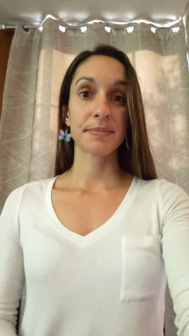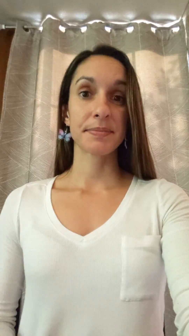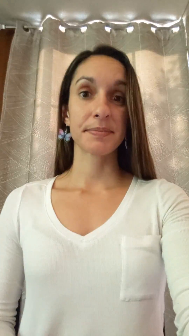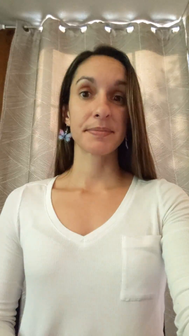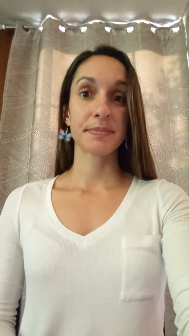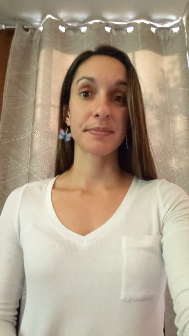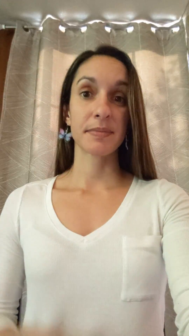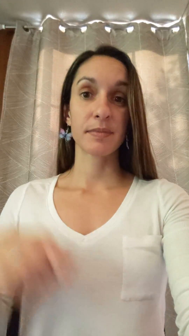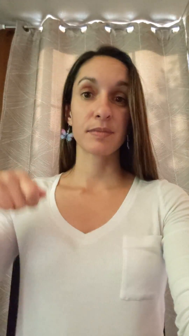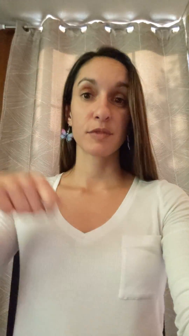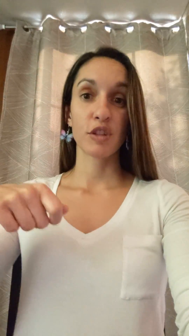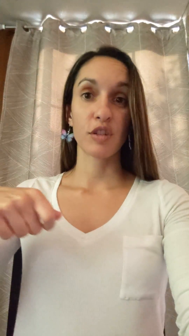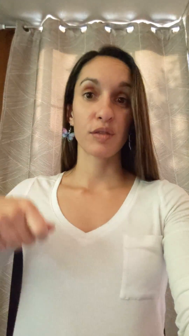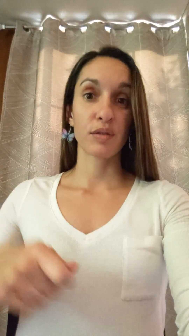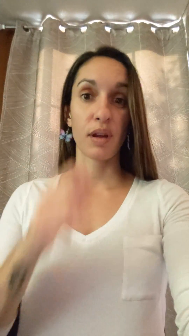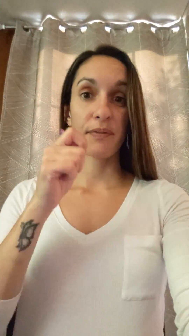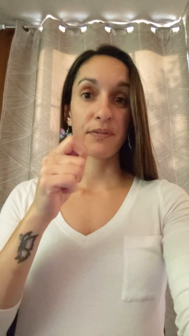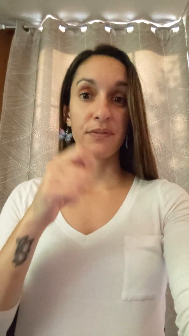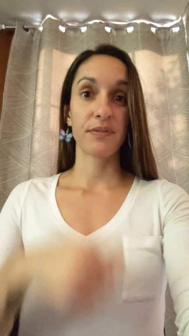shovel